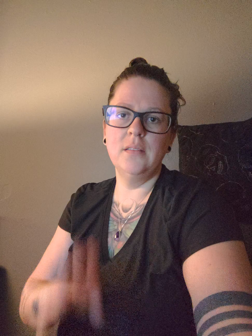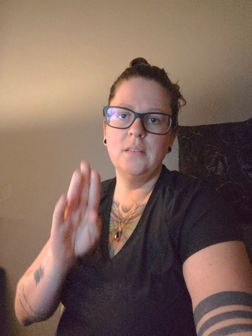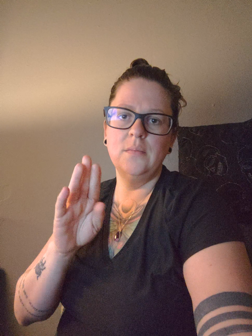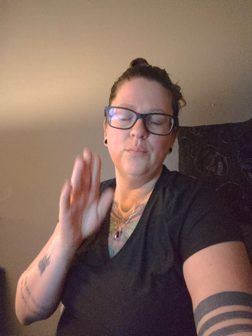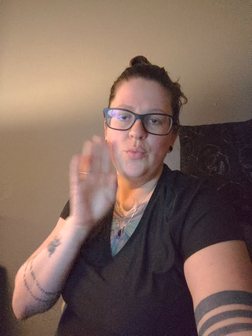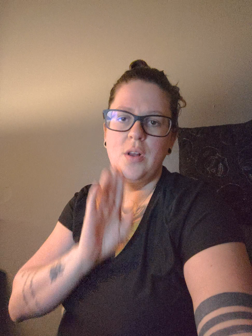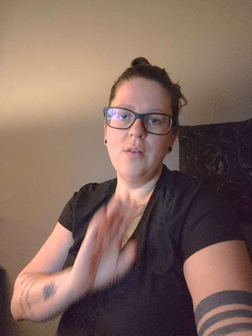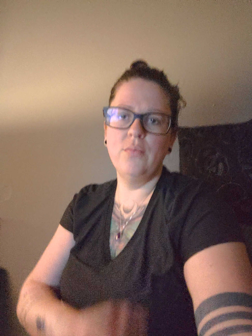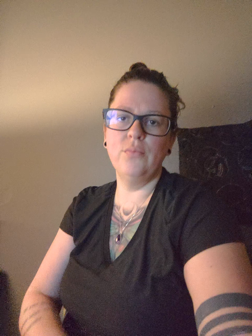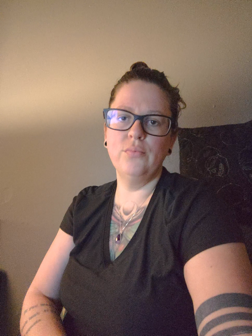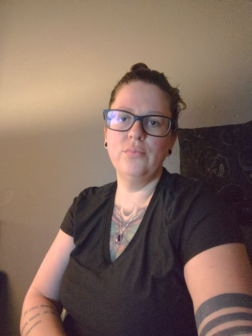brown